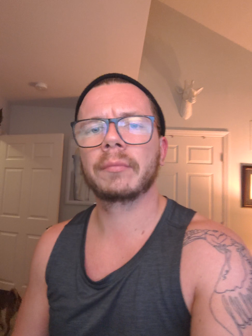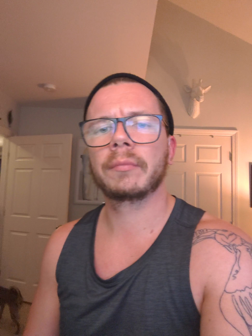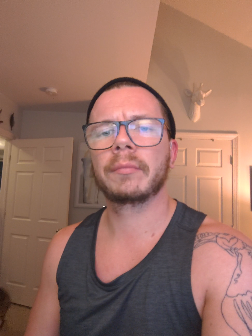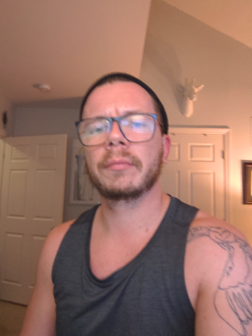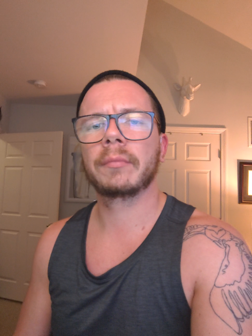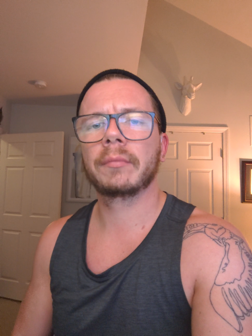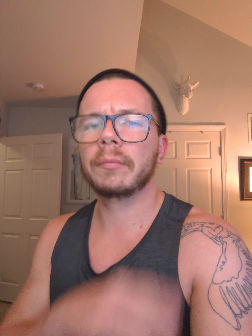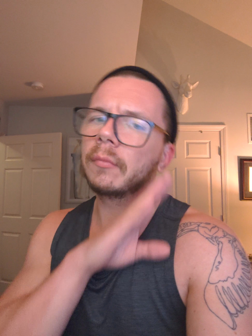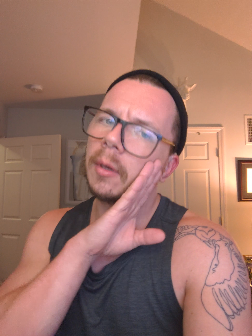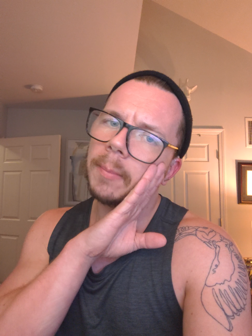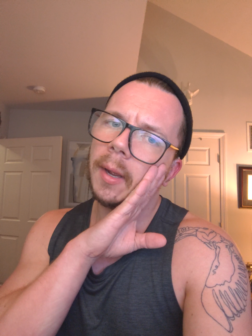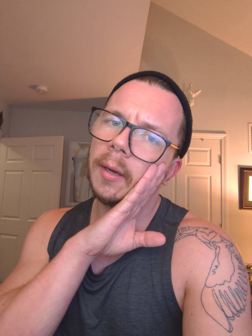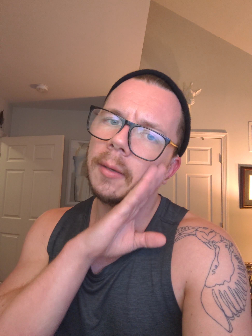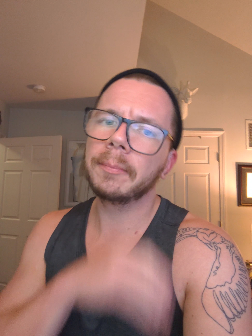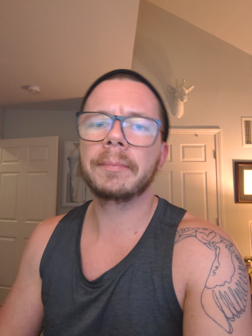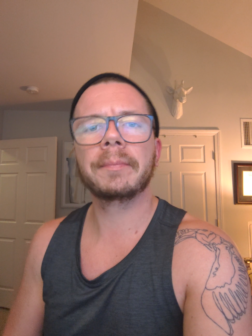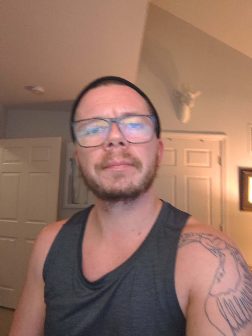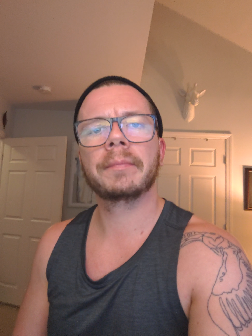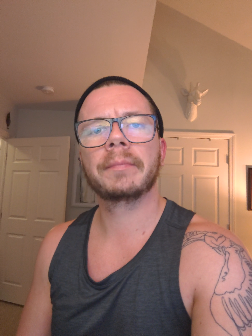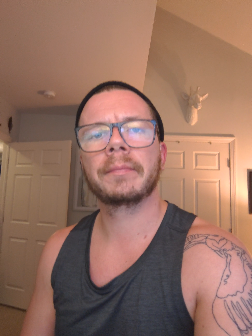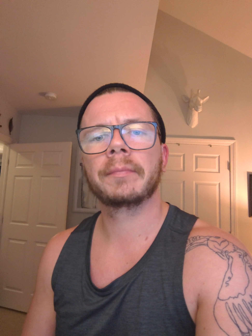bed